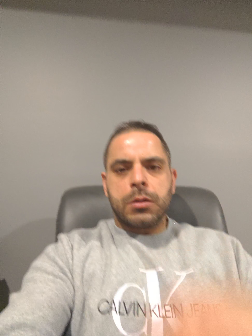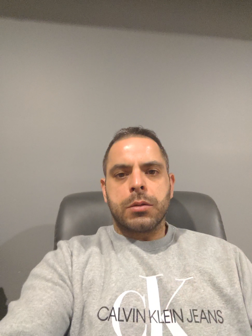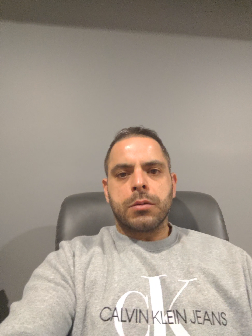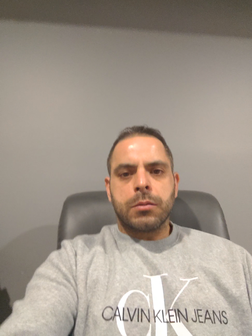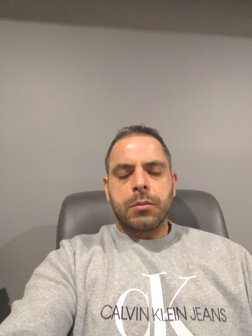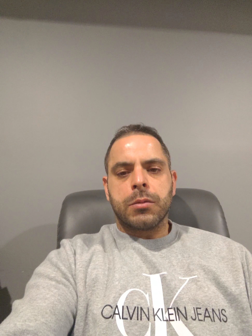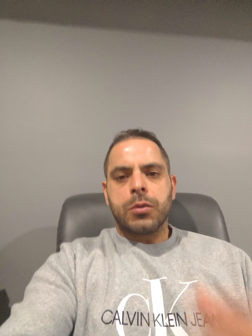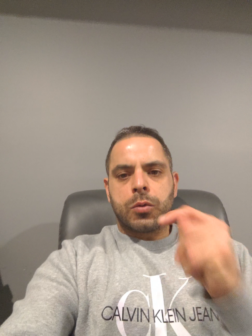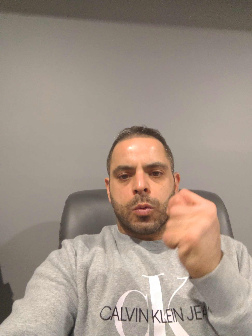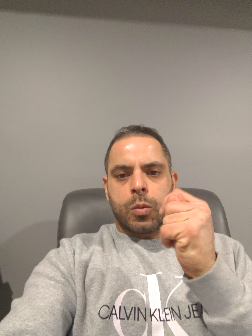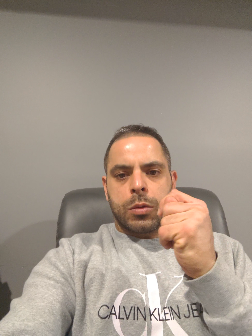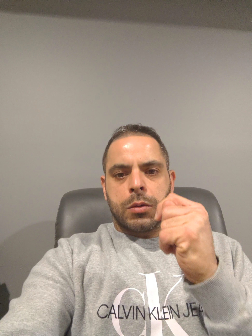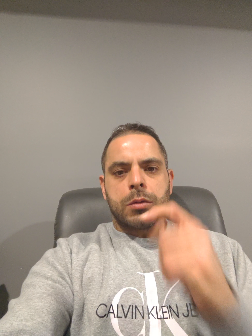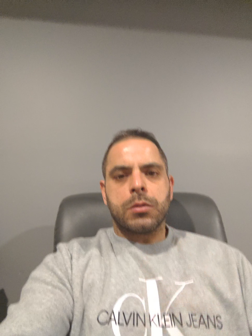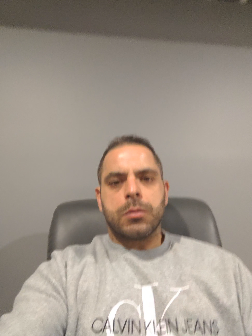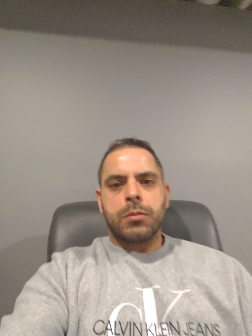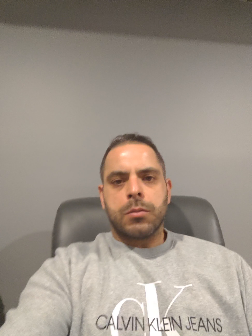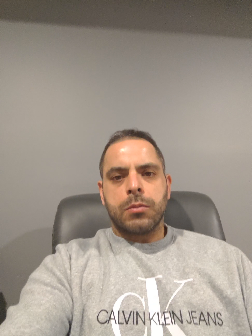toy